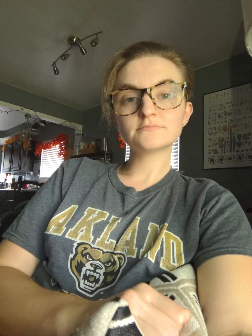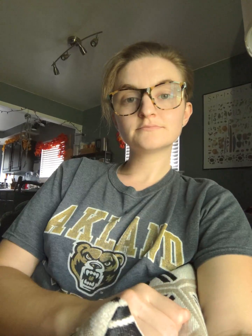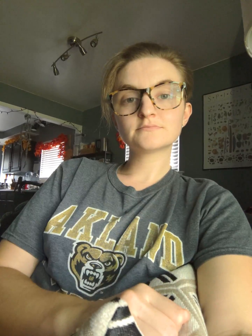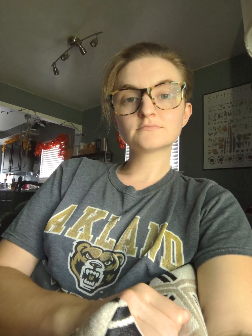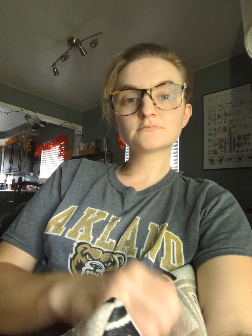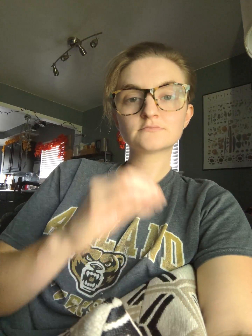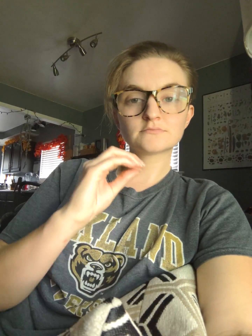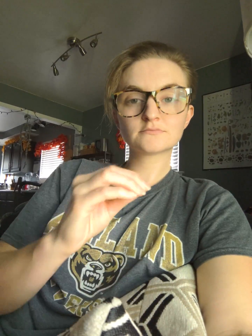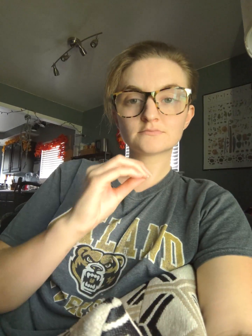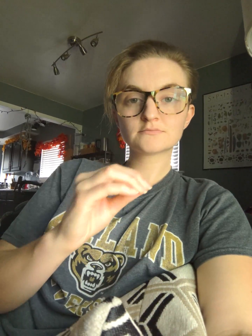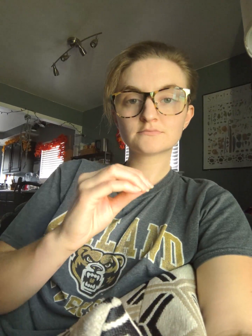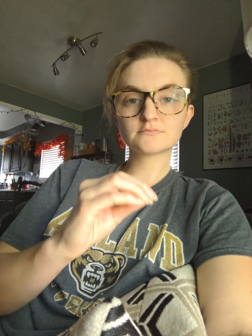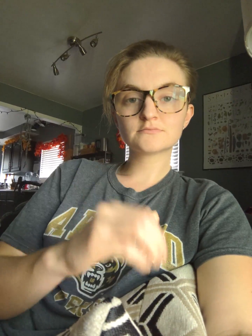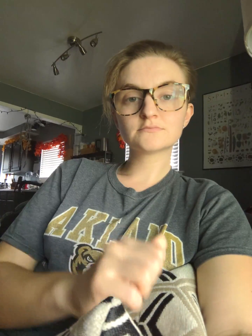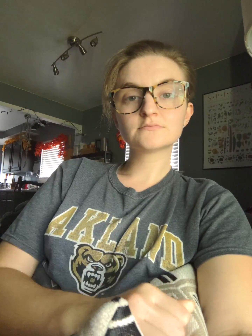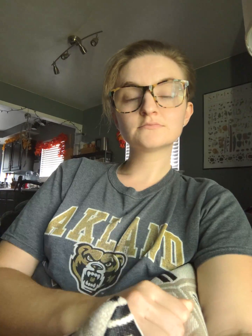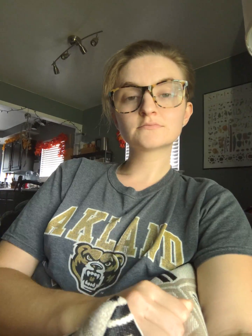fix